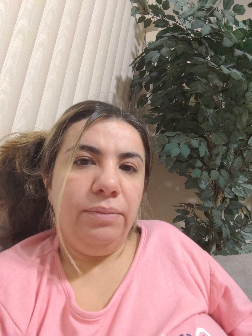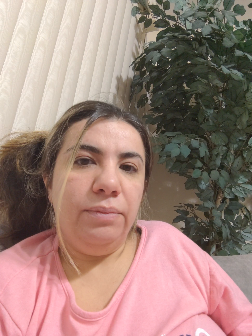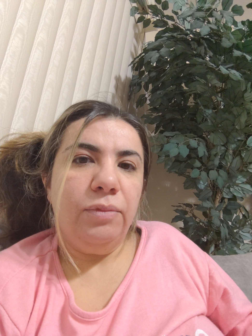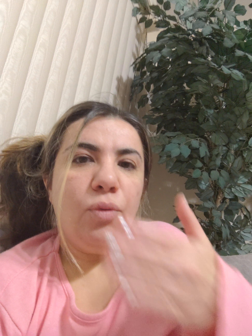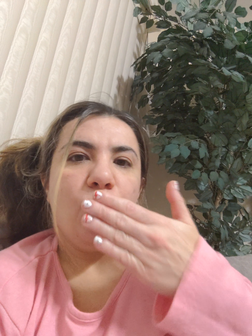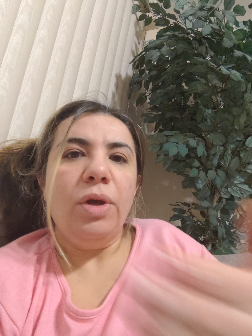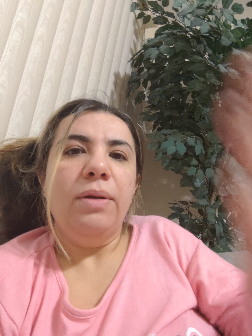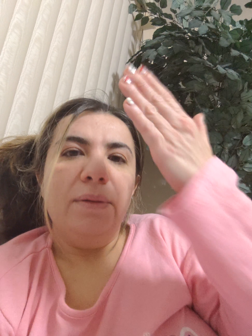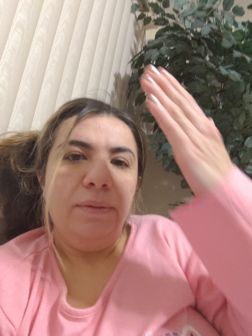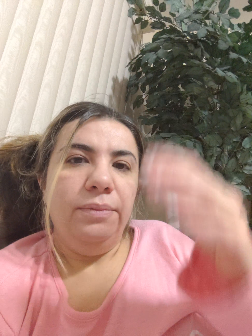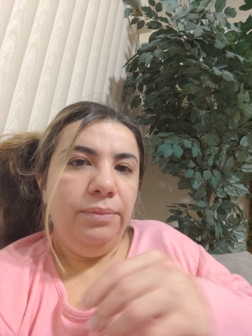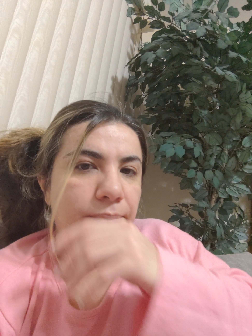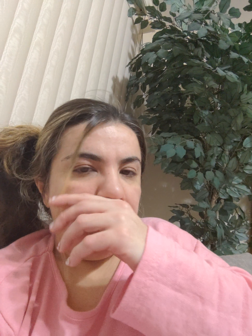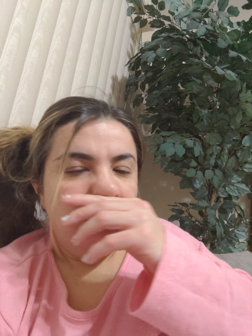morning